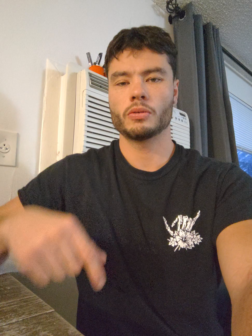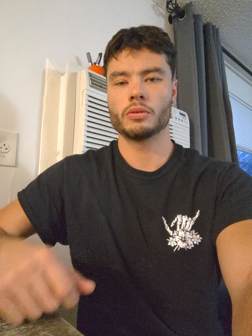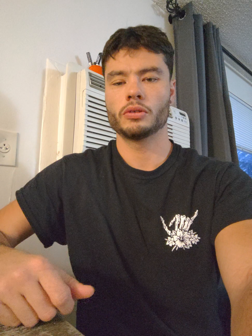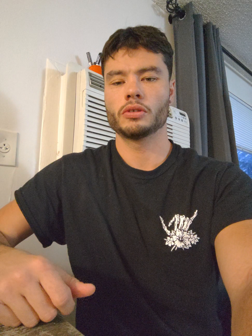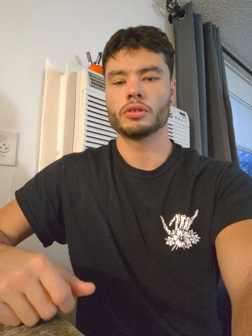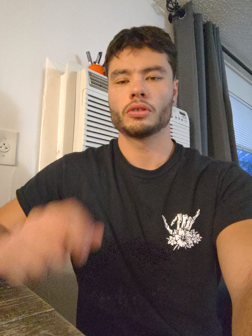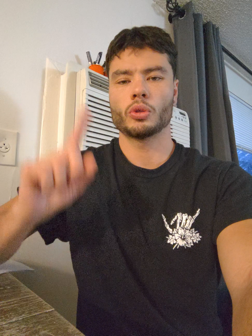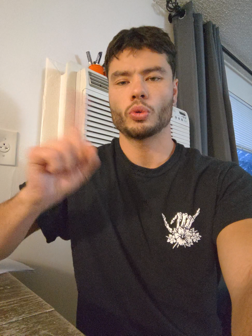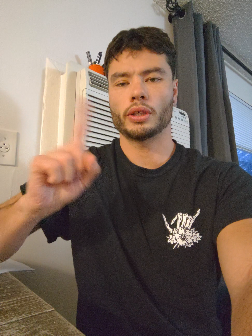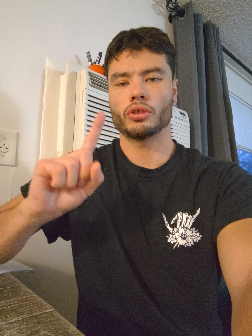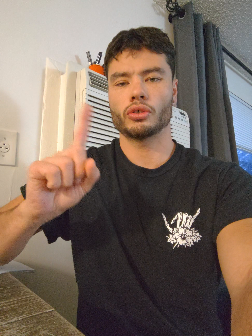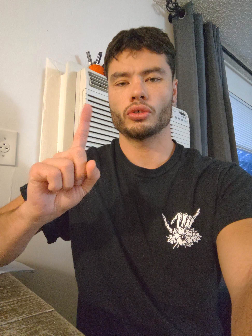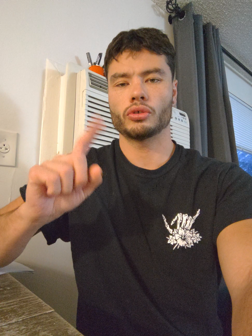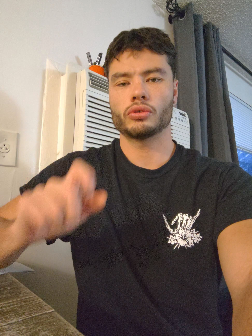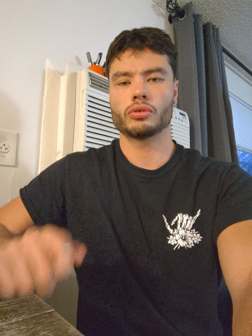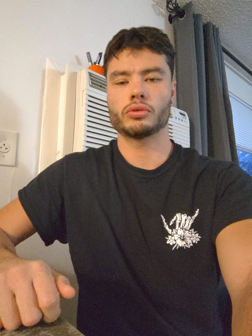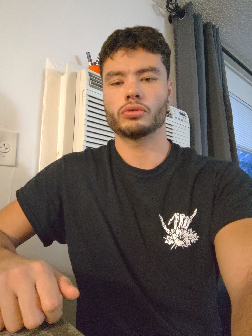where